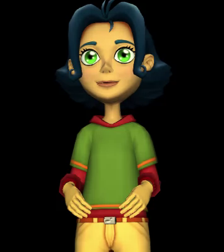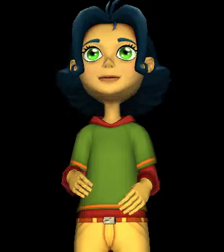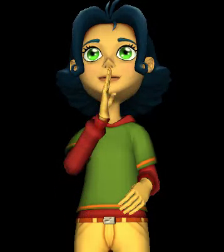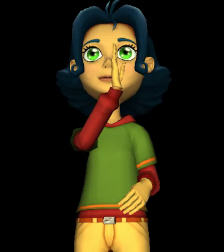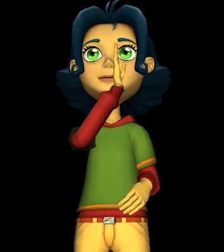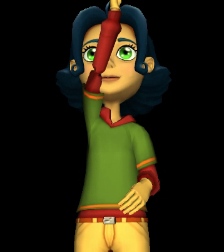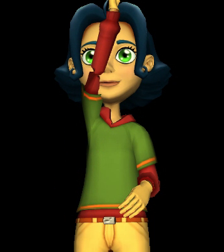منتصف الليل